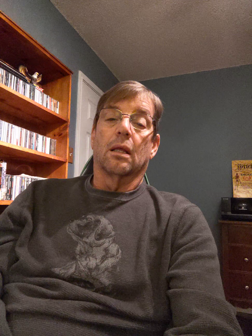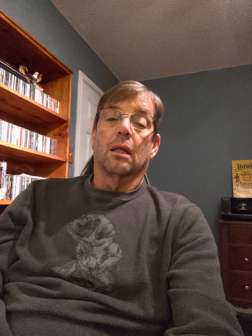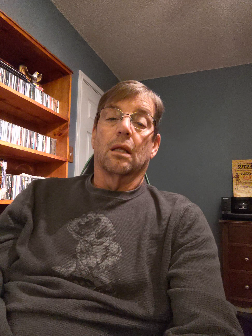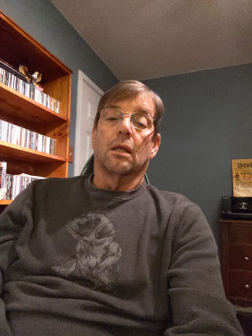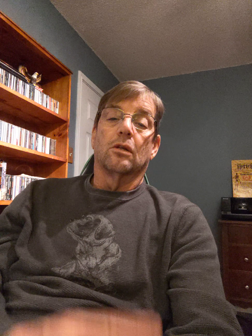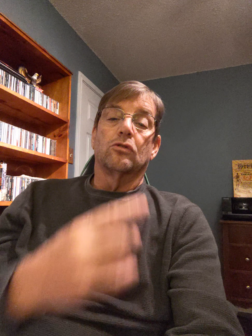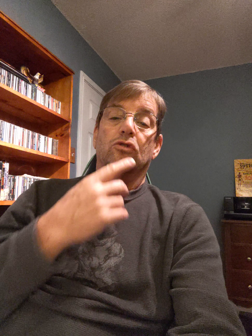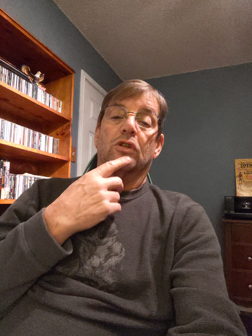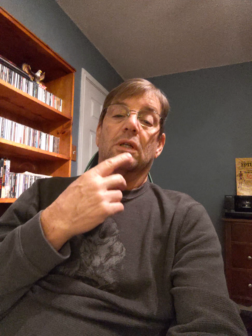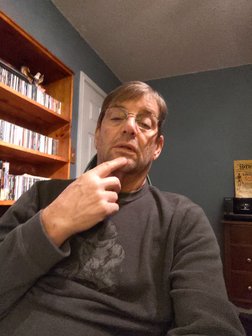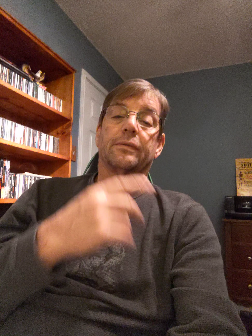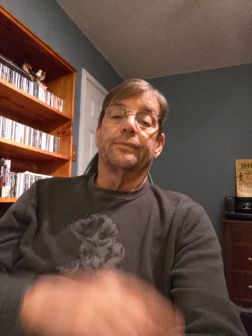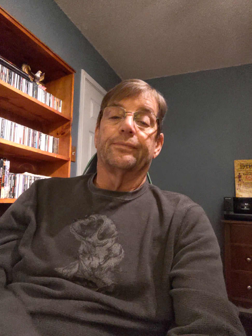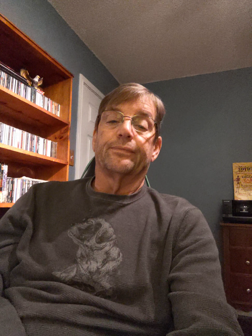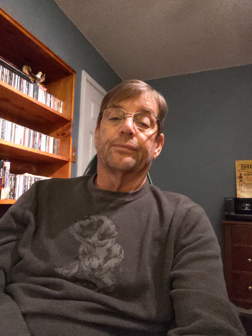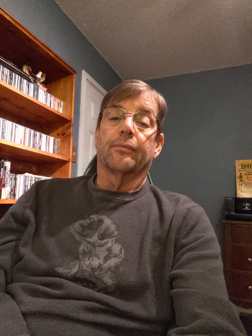chin